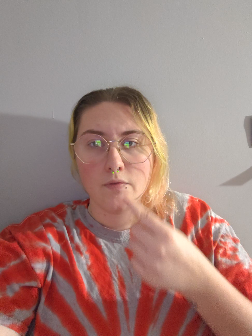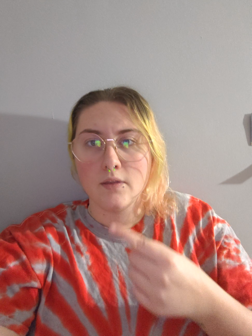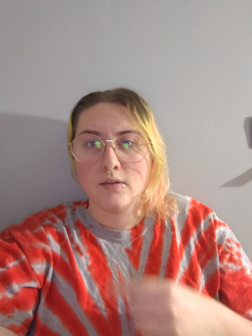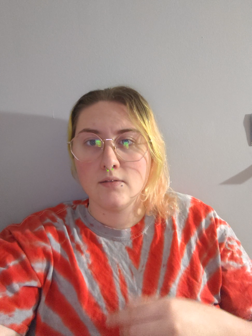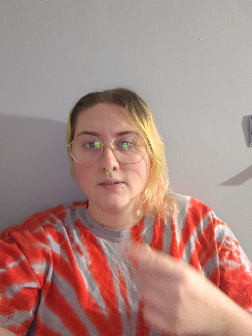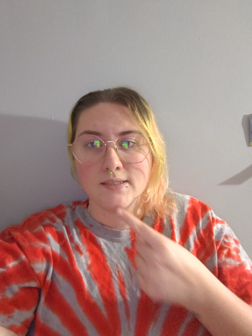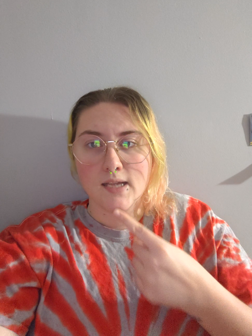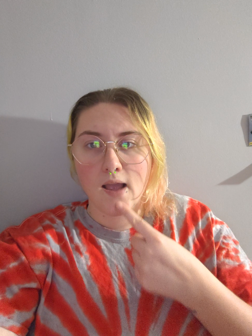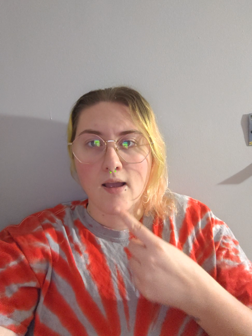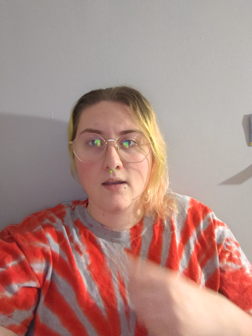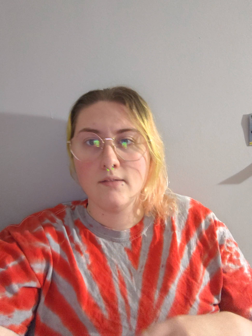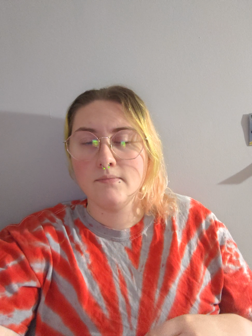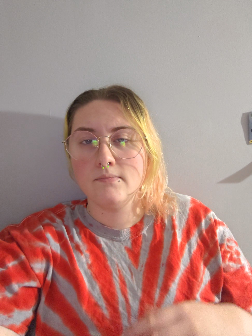say